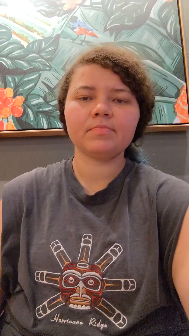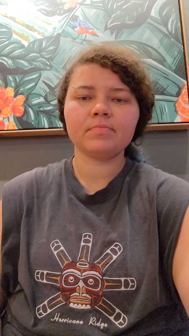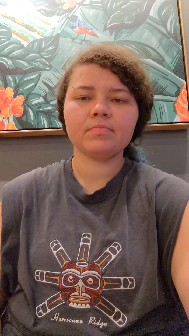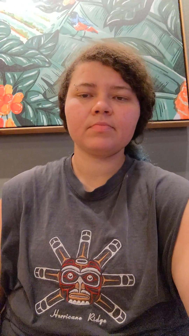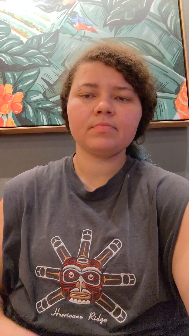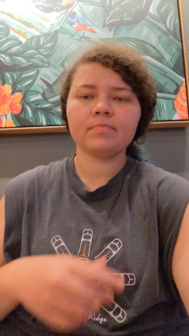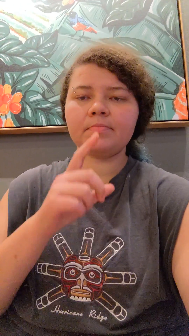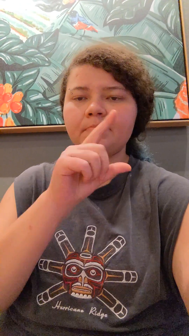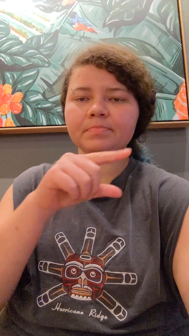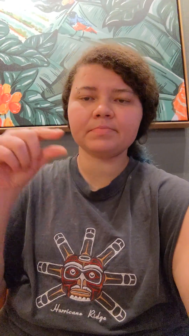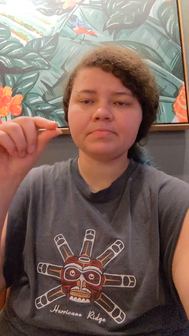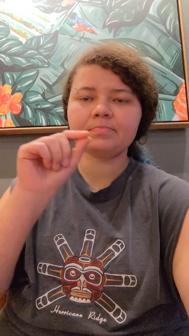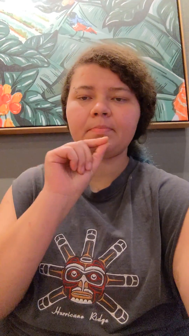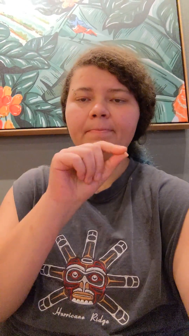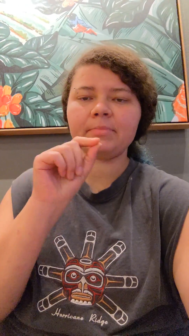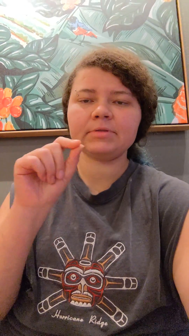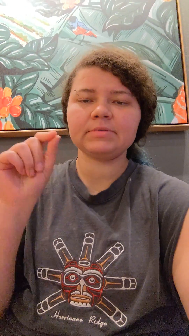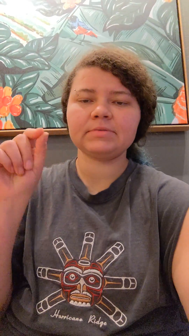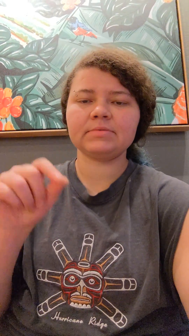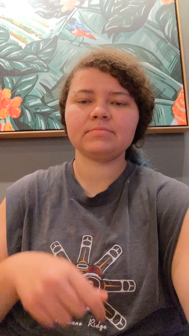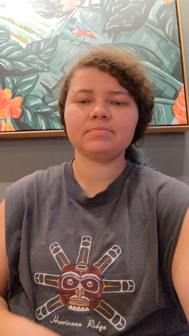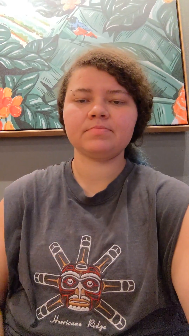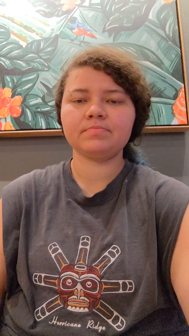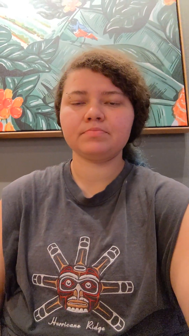peas